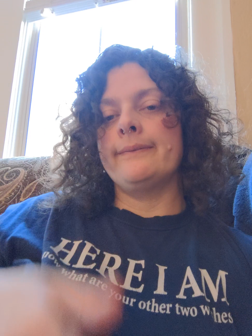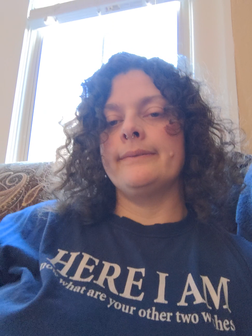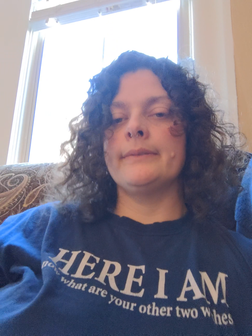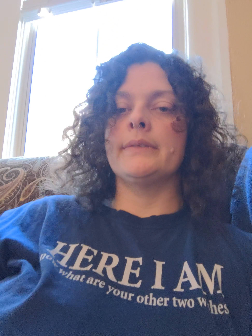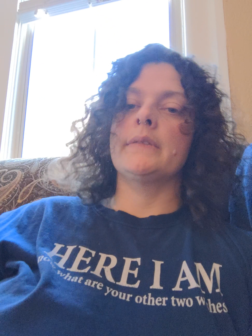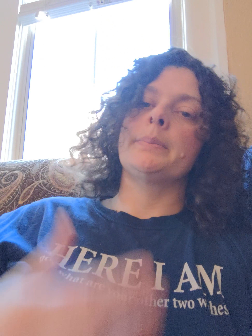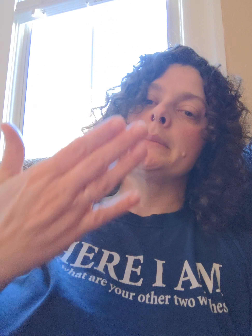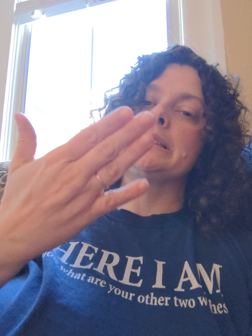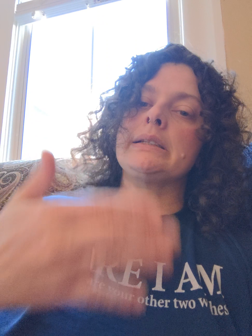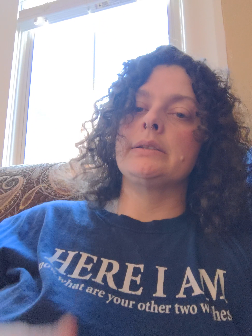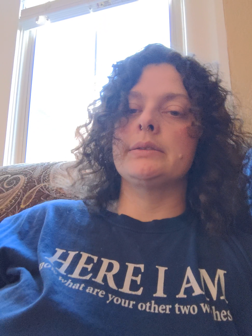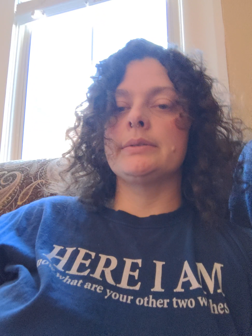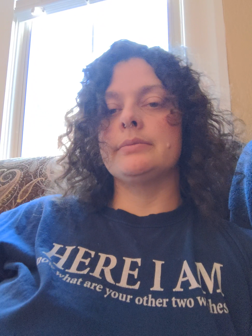mitten